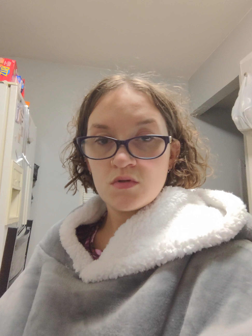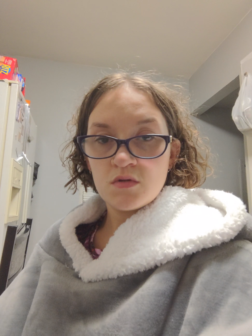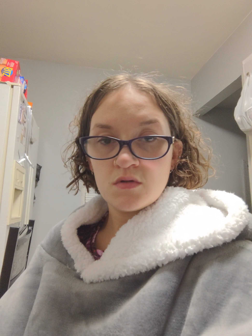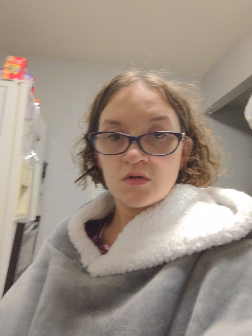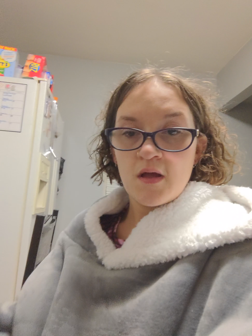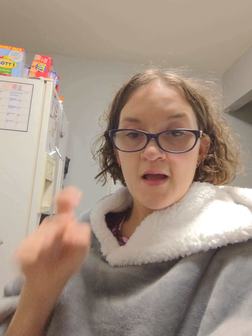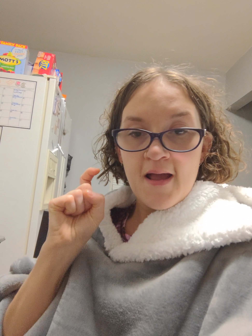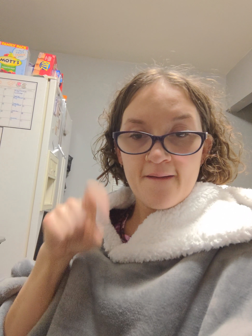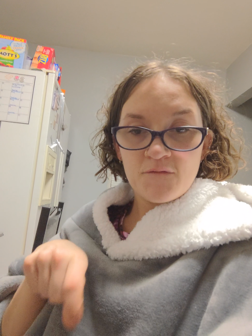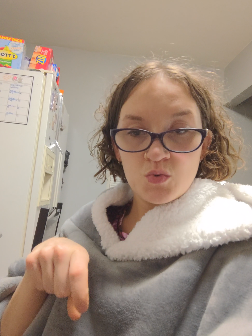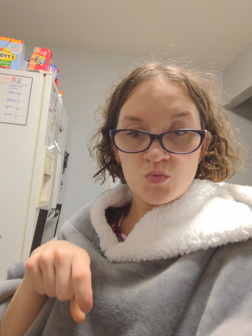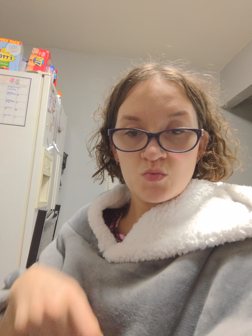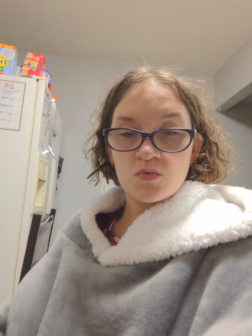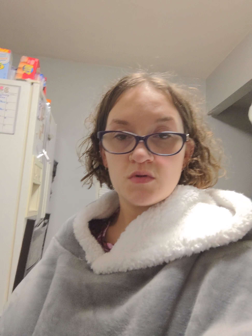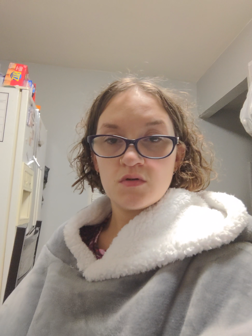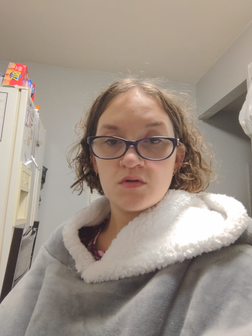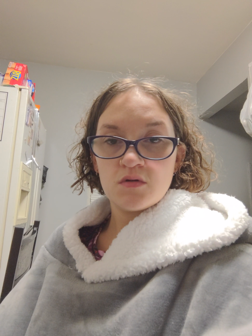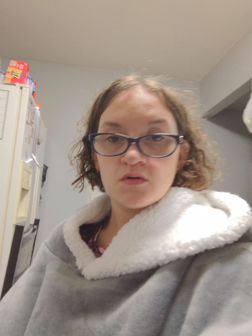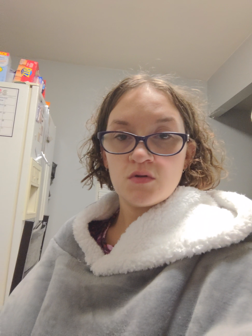have to